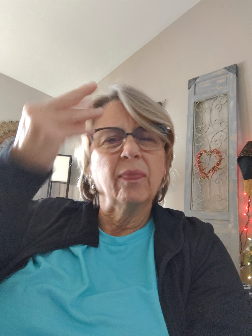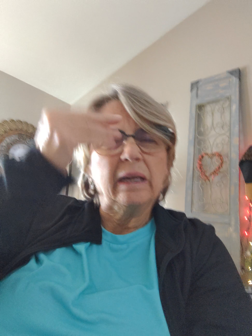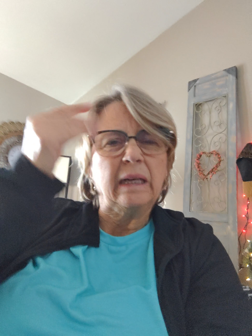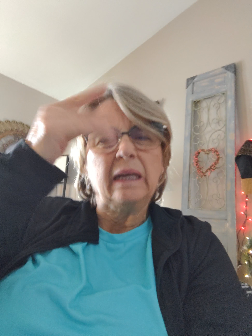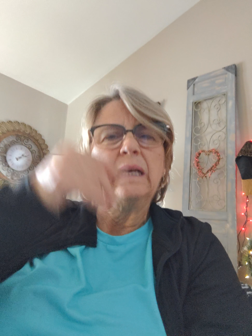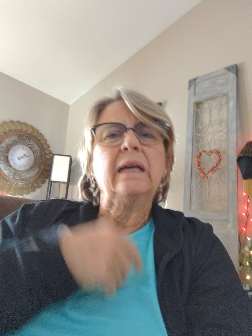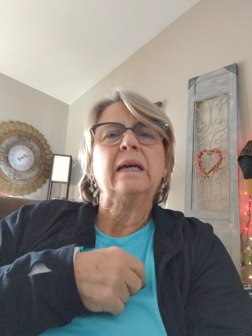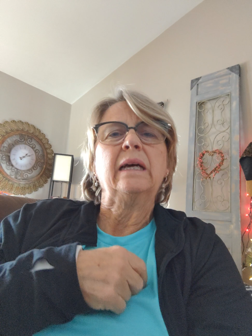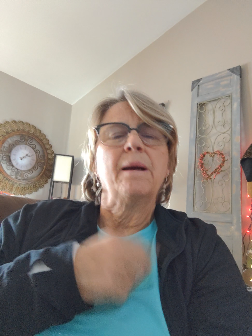think